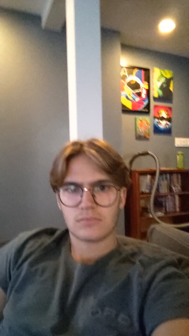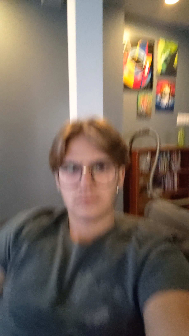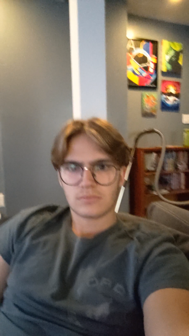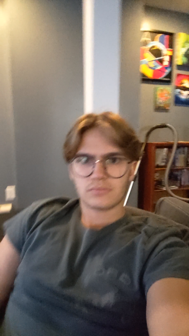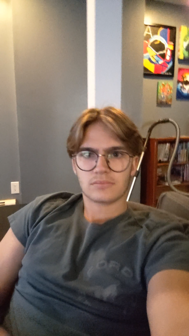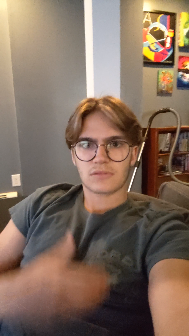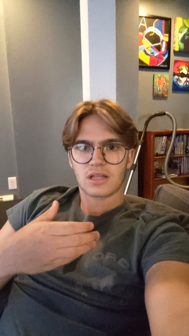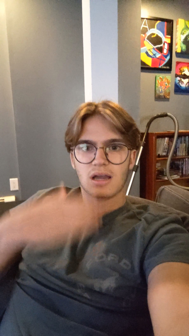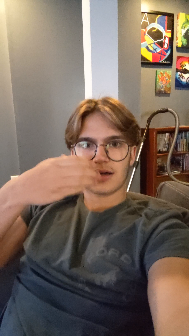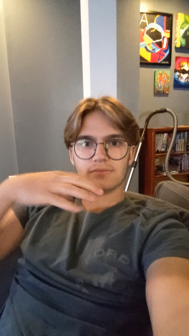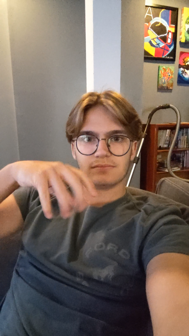jar